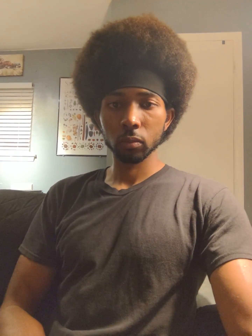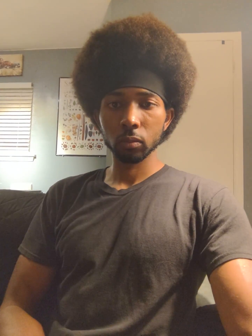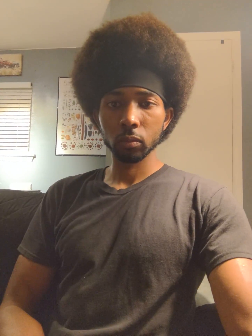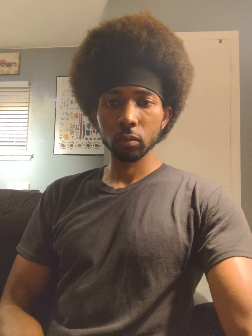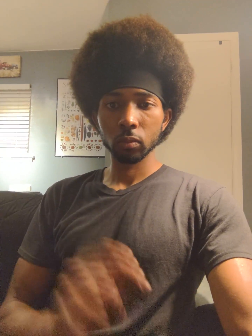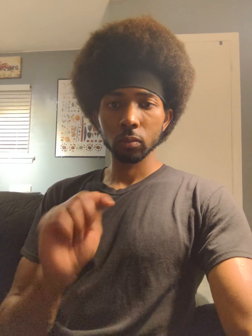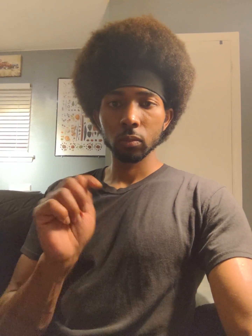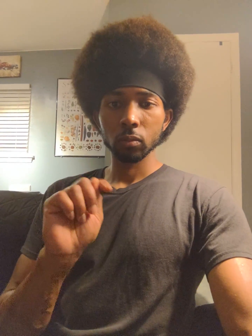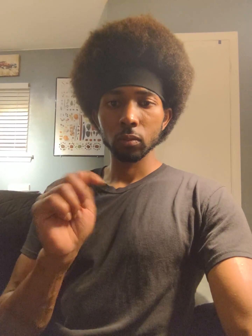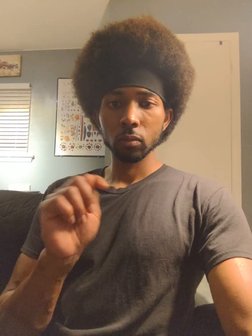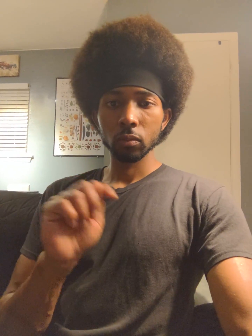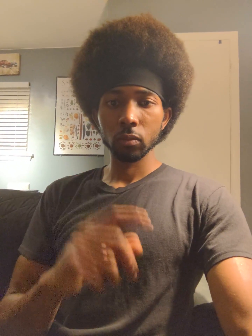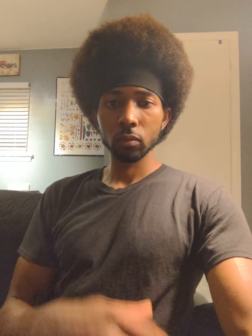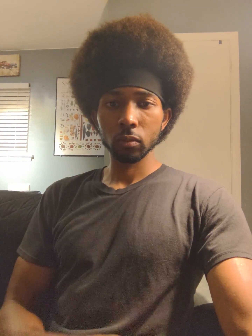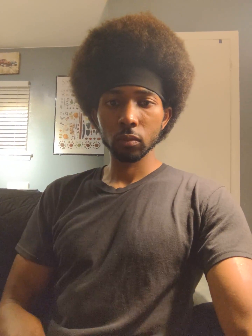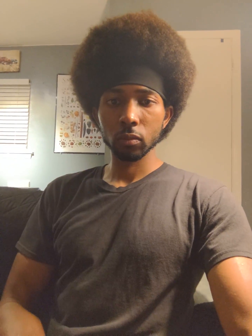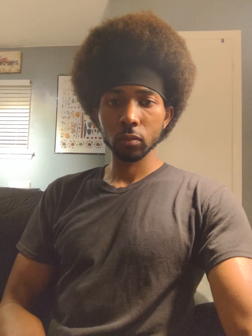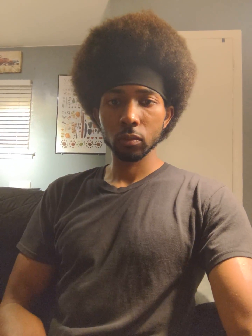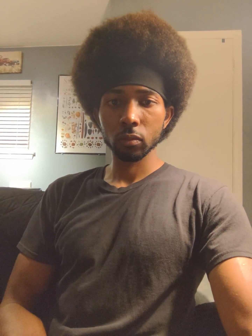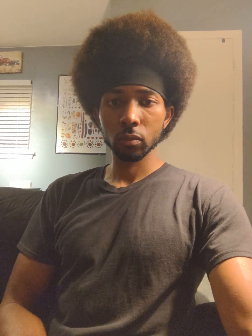bathroom